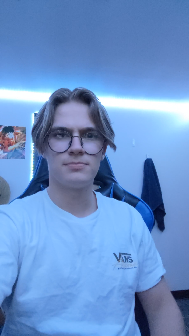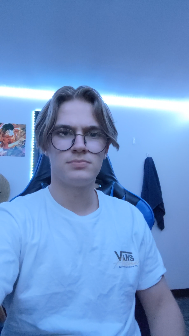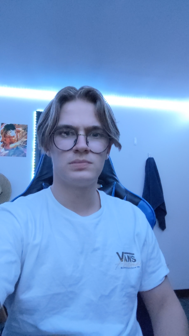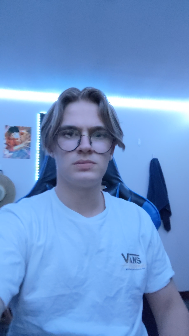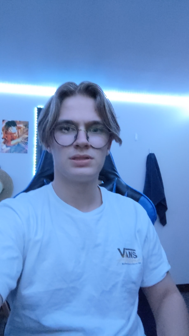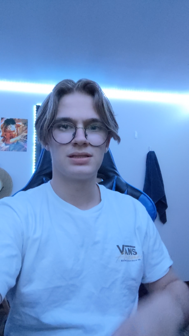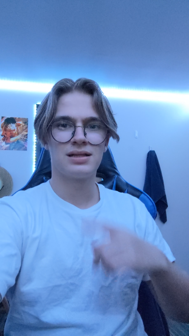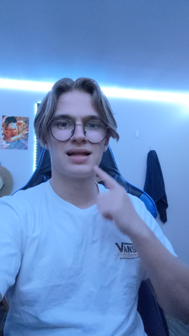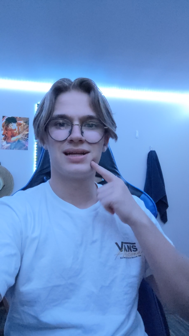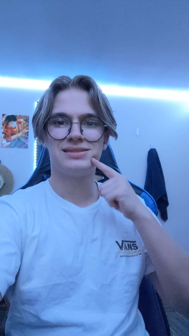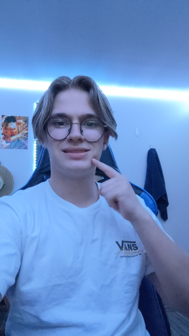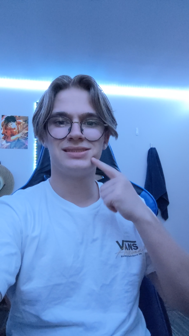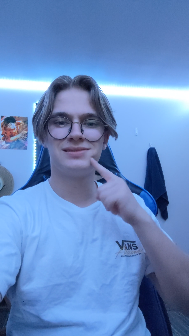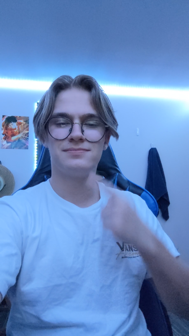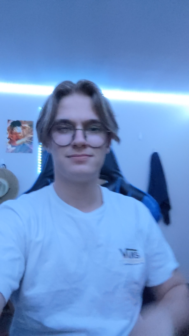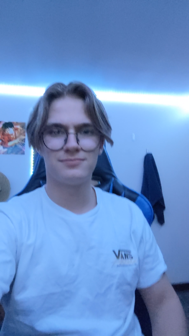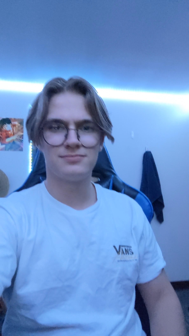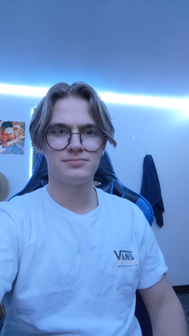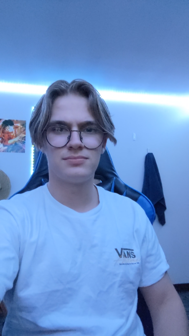candy